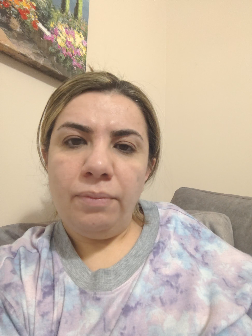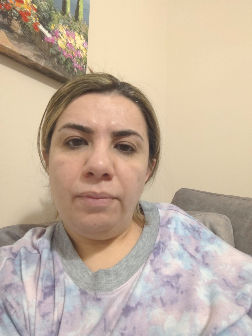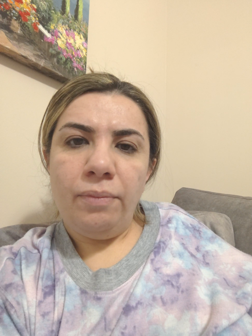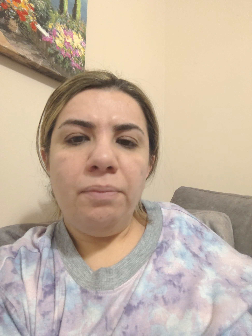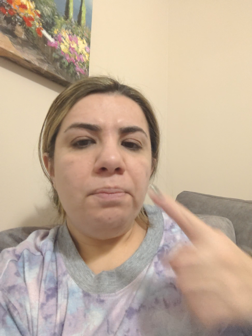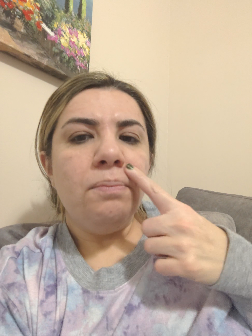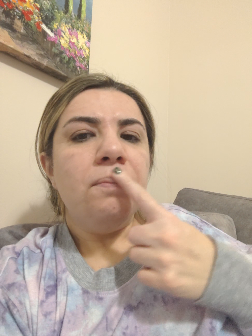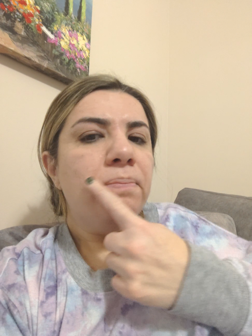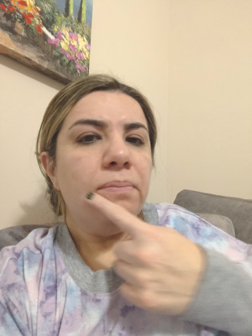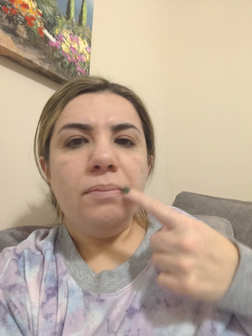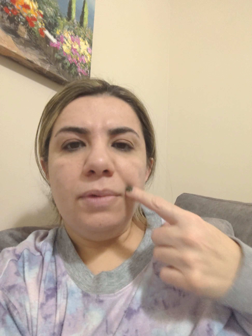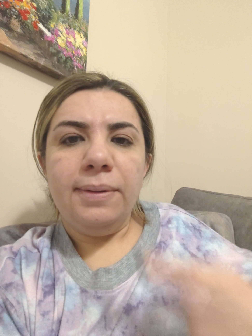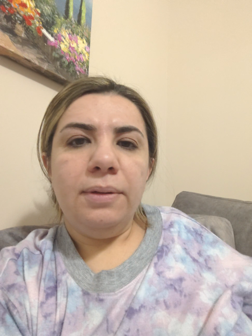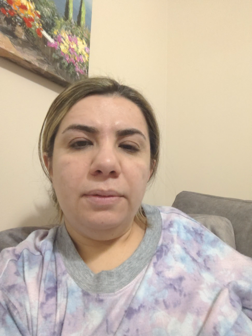lips